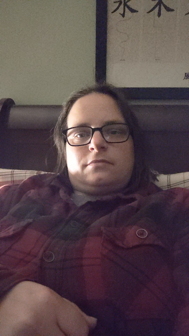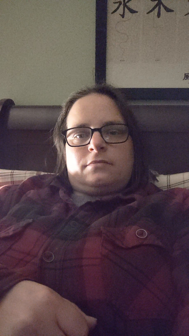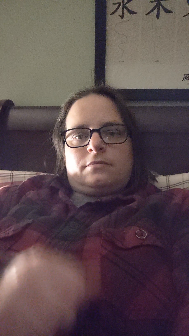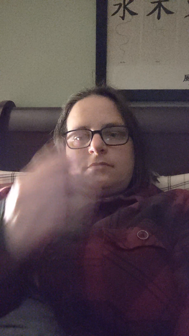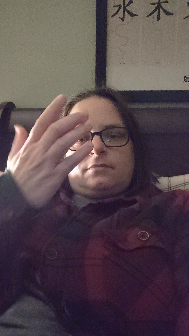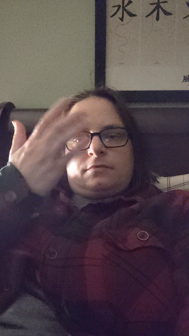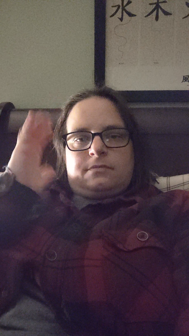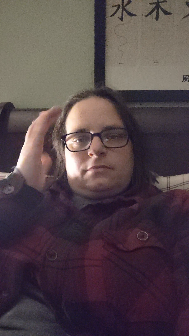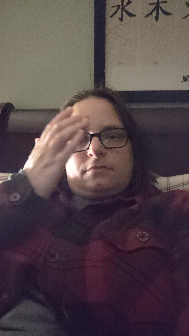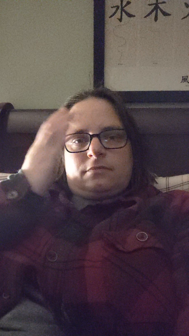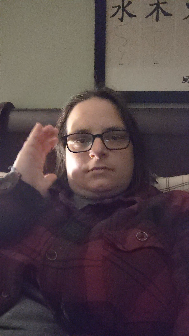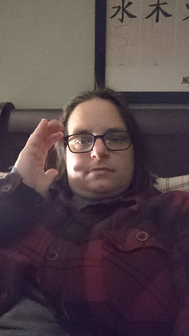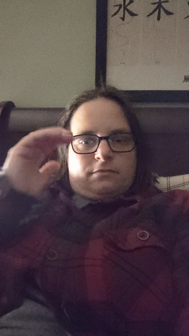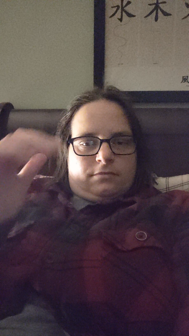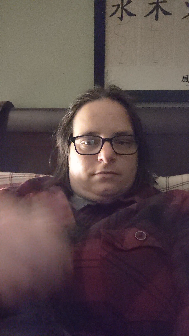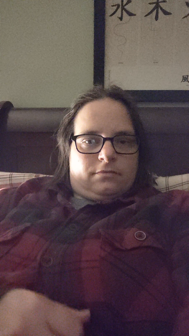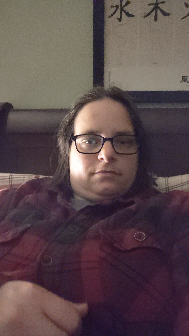peekaboo